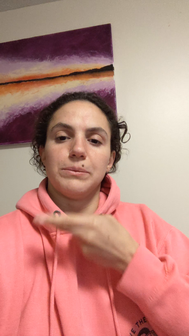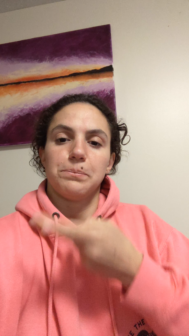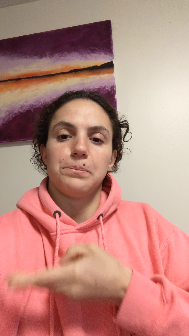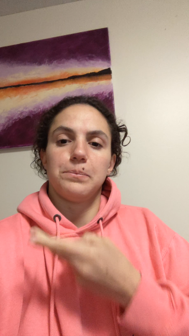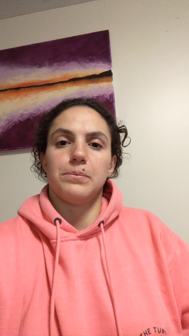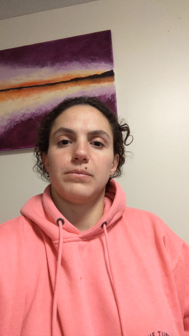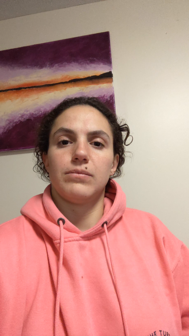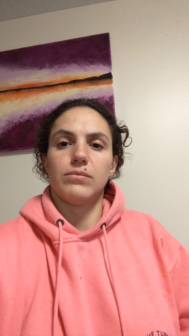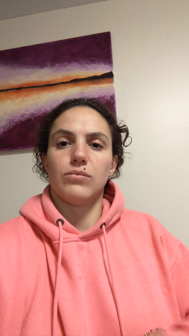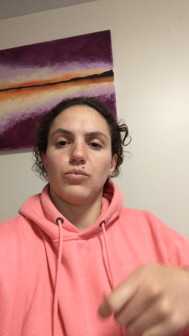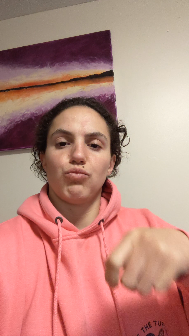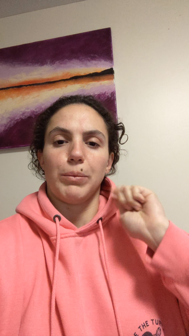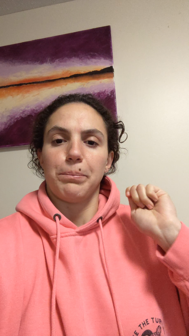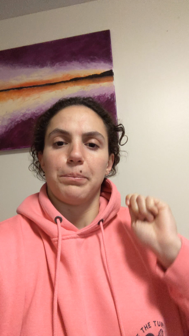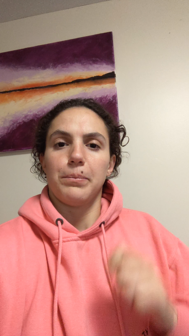rip